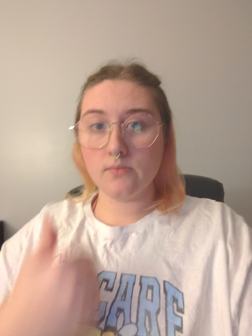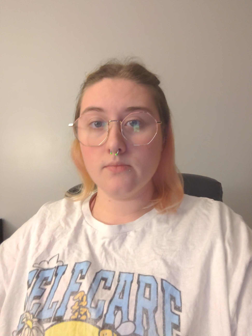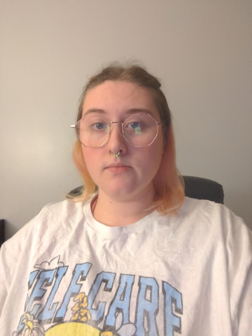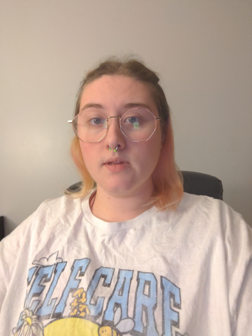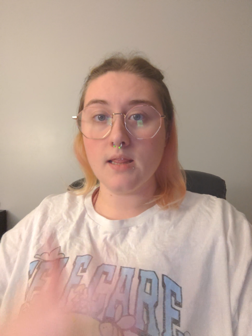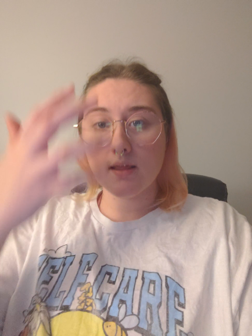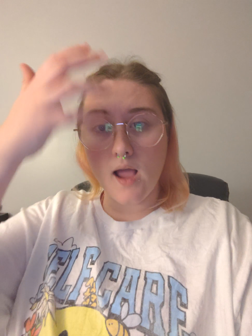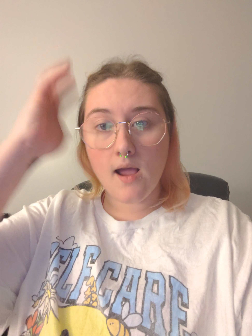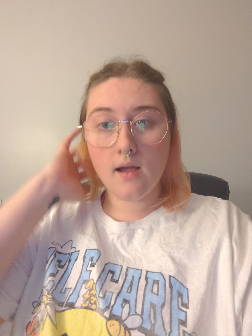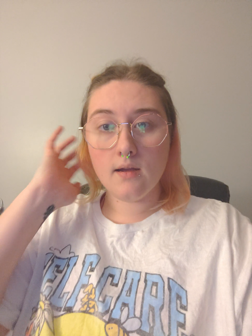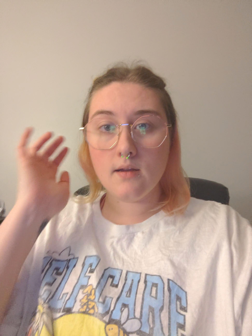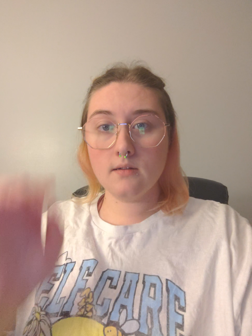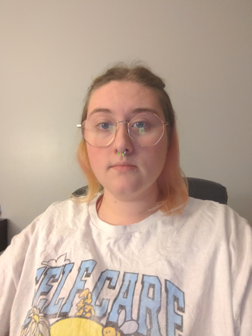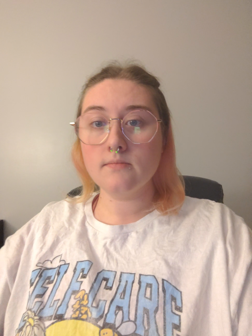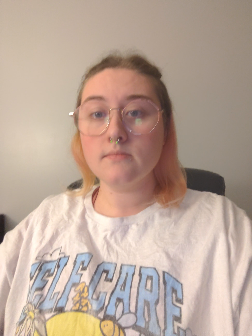lion